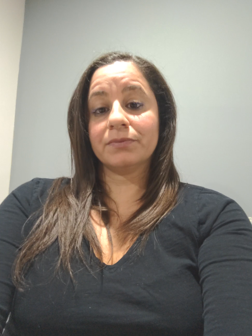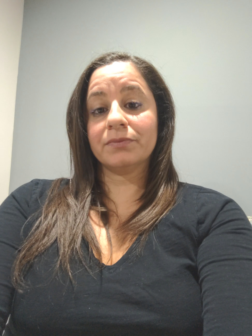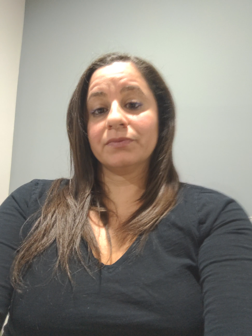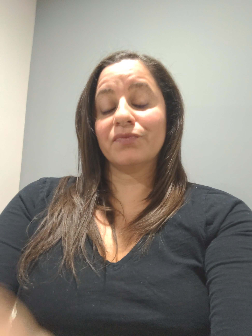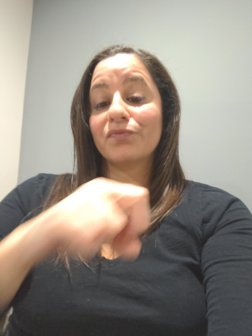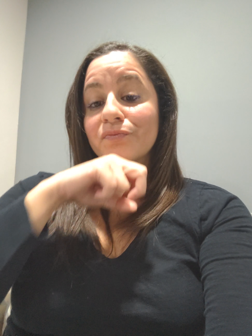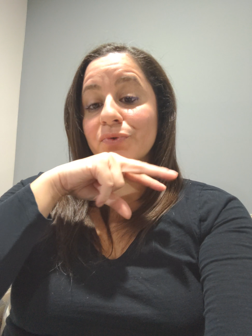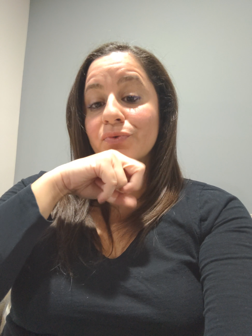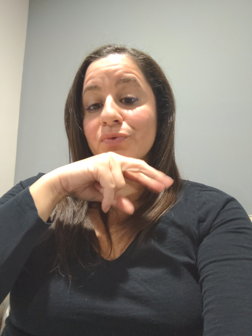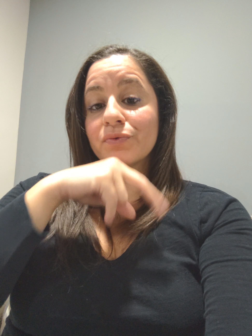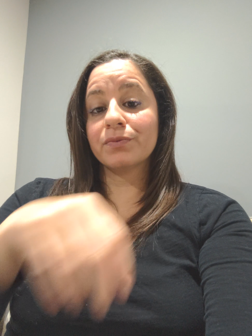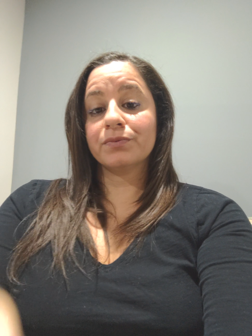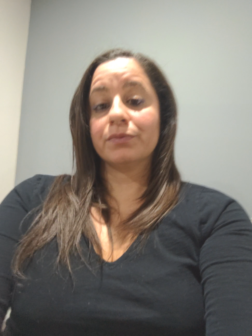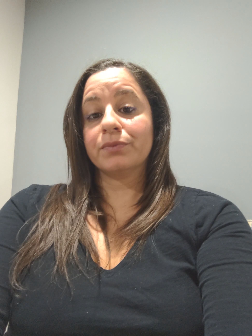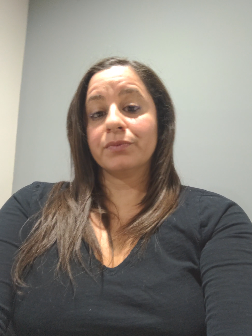frog